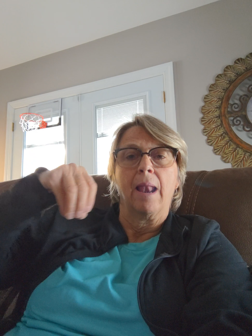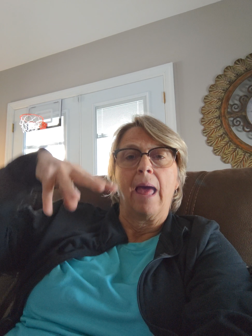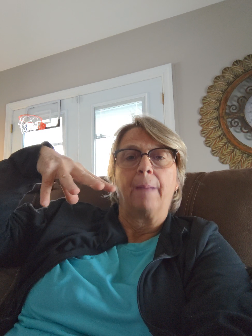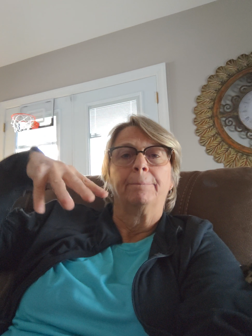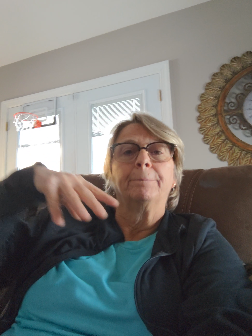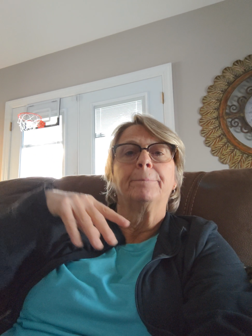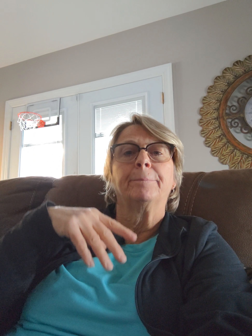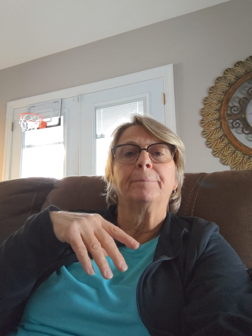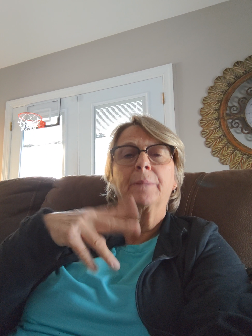lamp